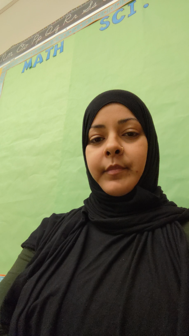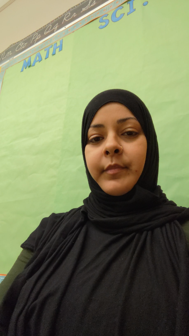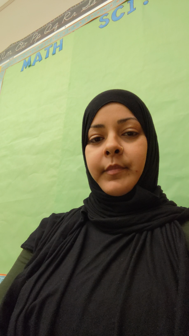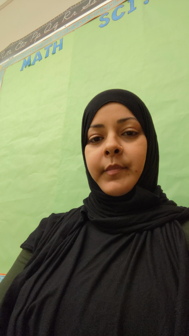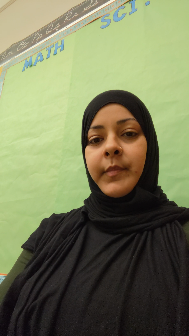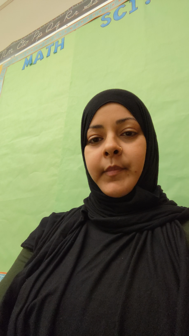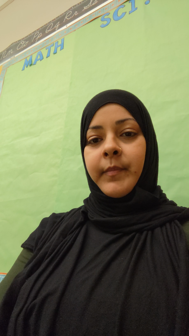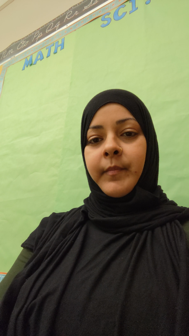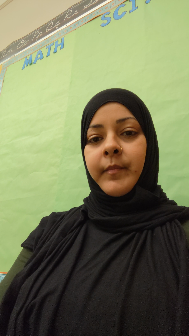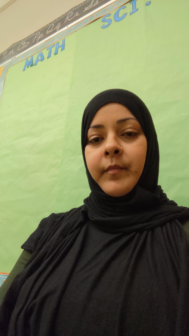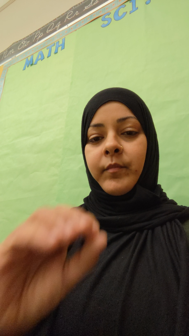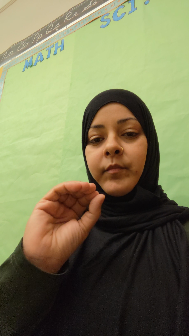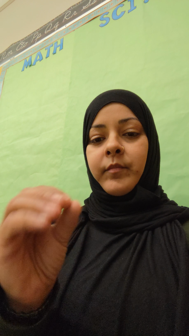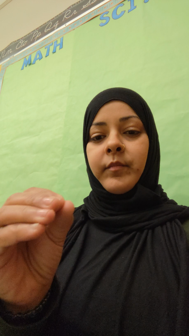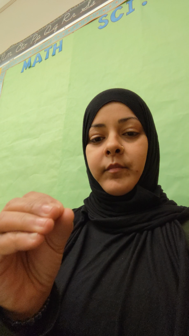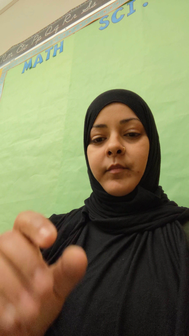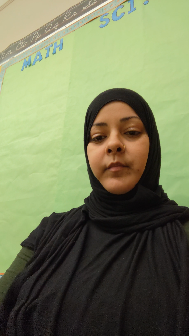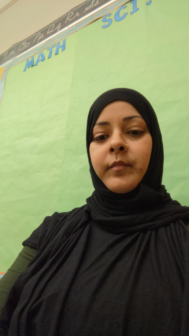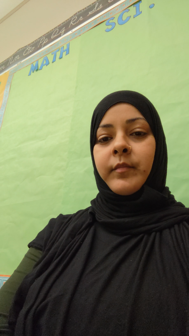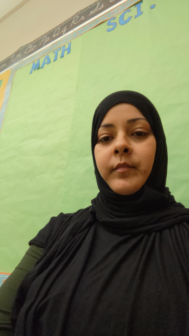none